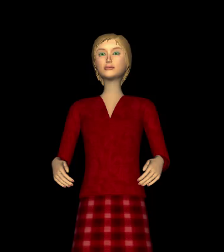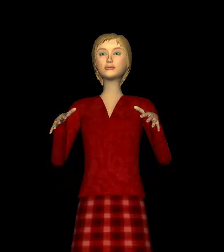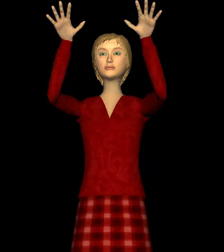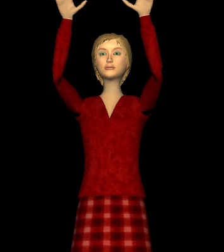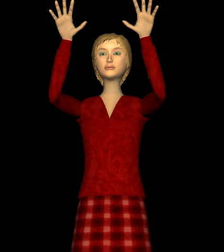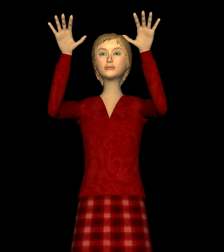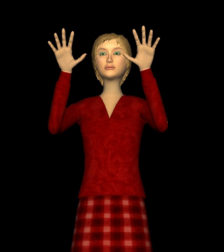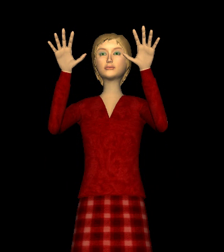ثلج